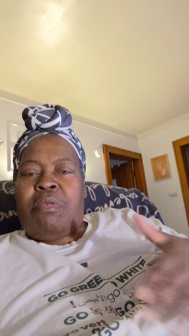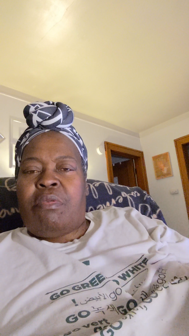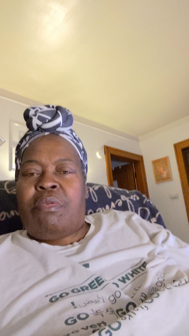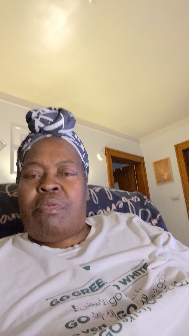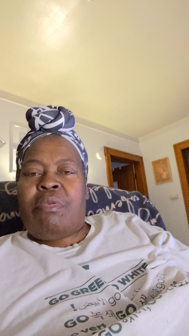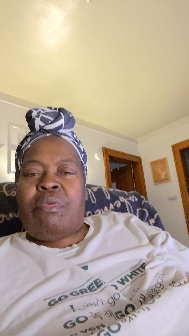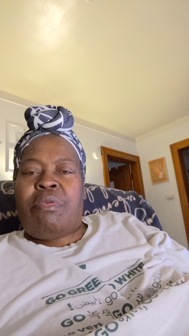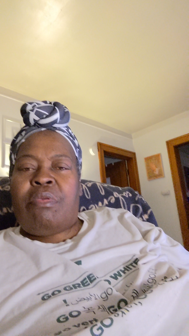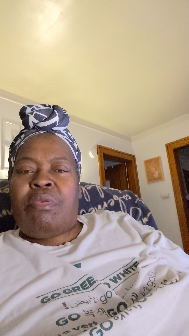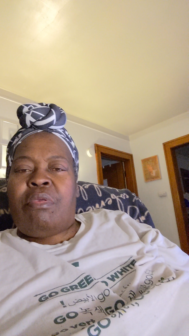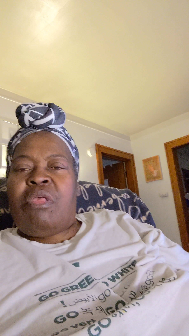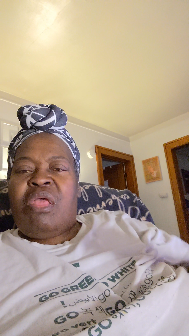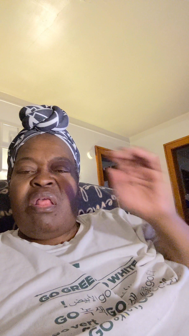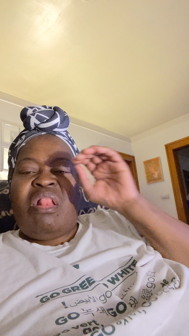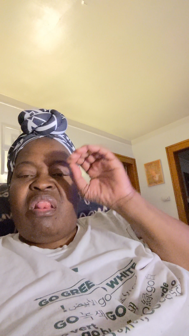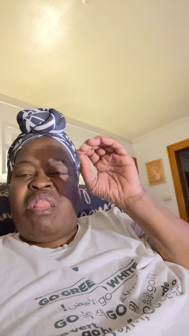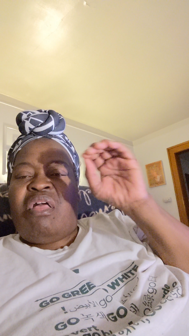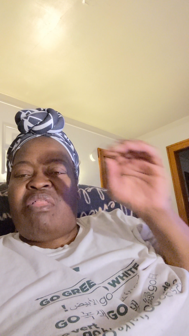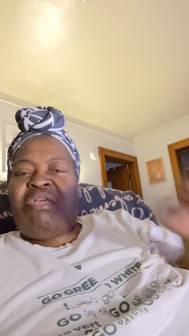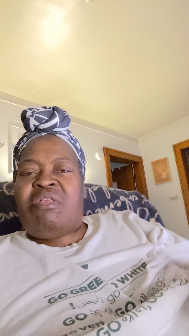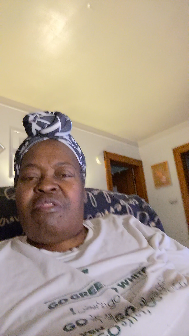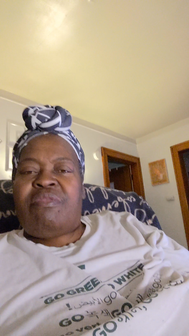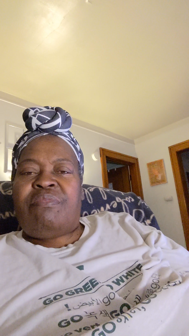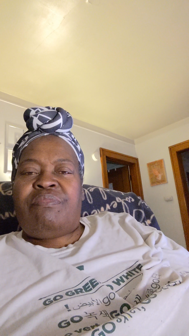none